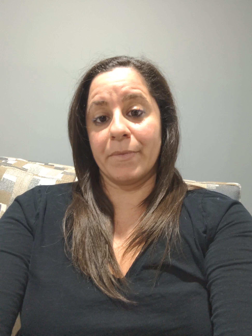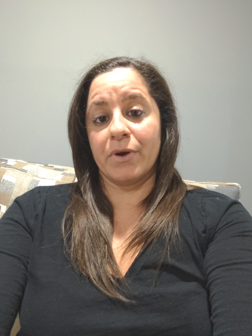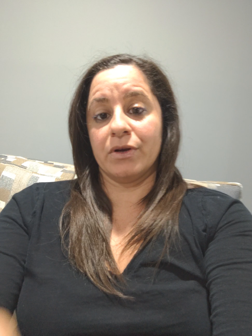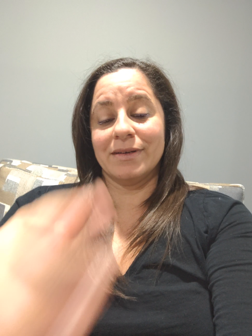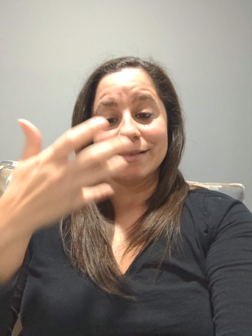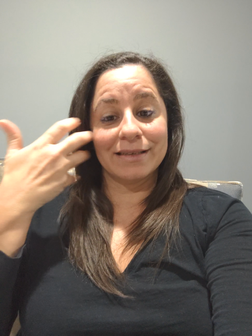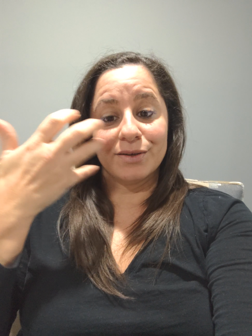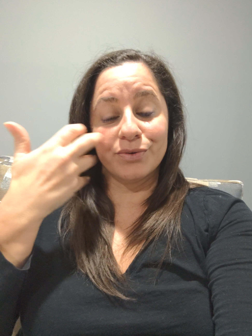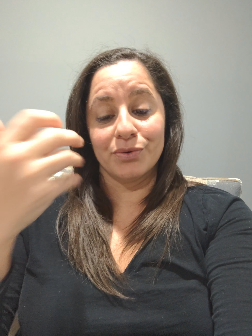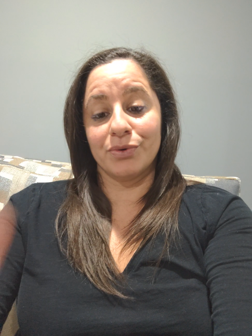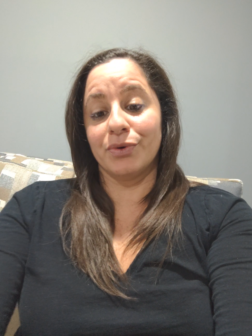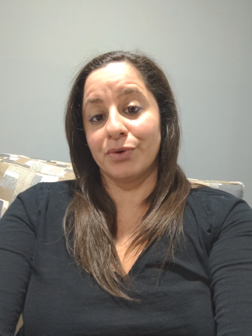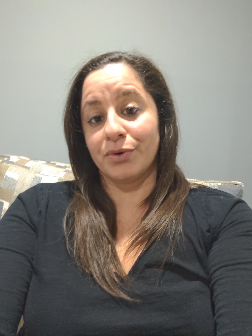tiger